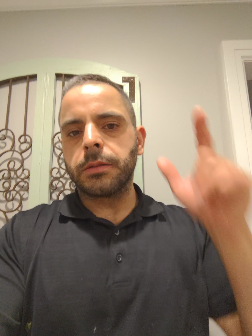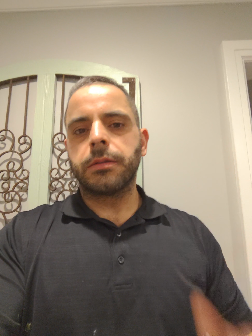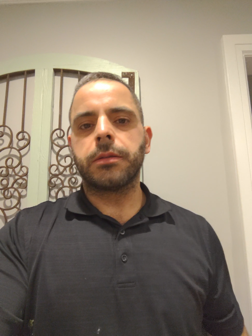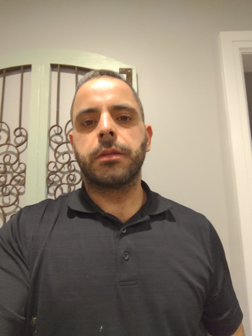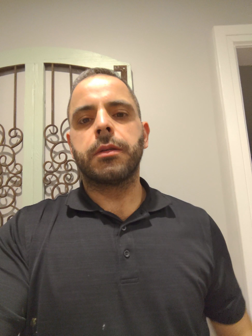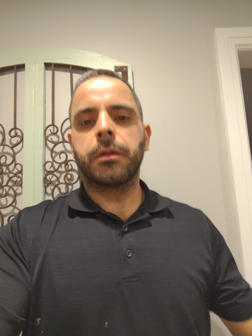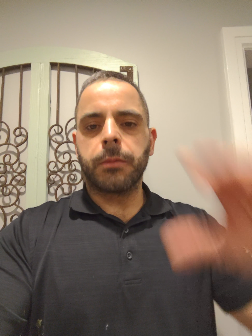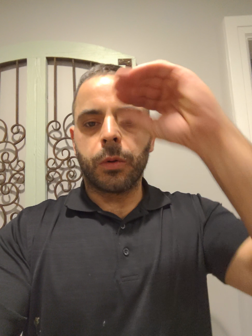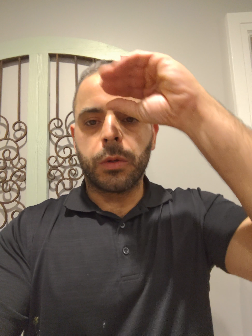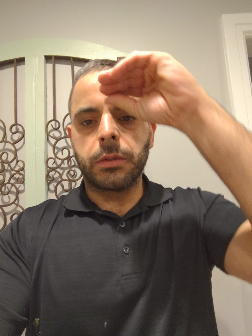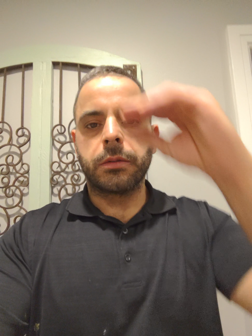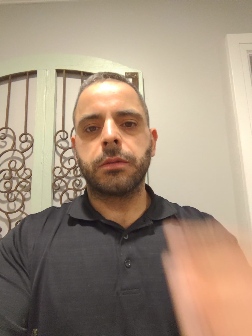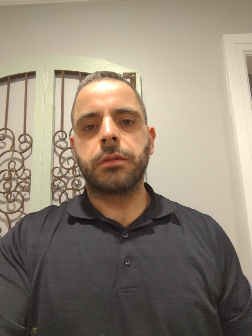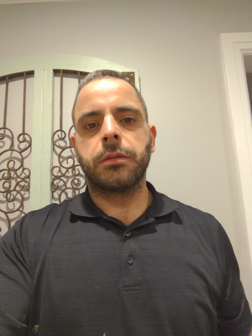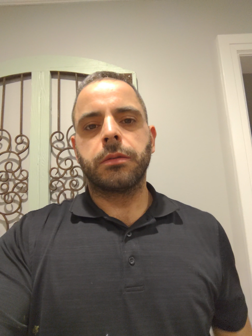boy